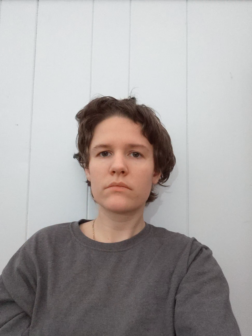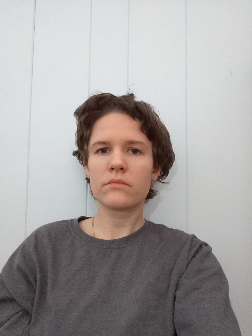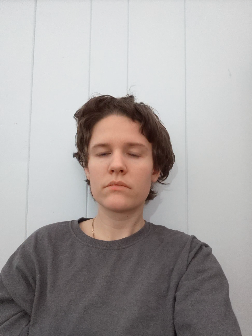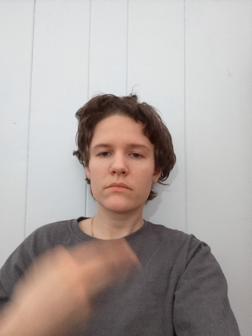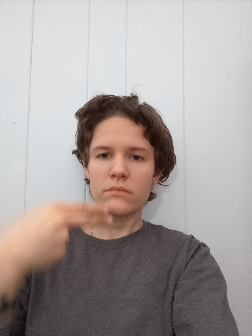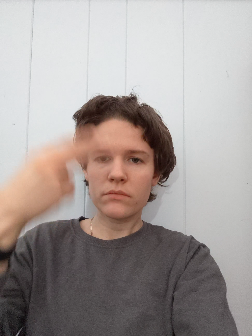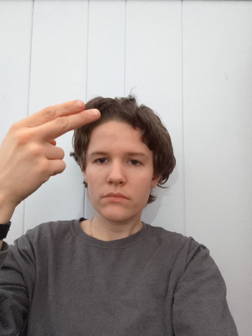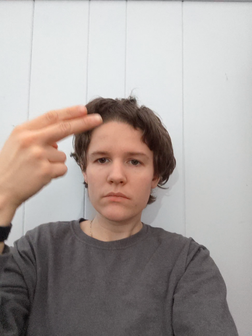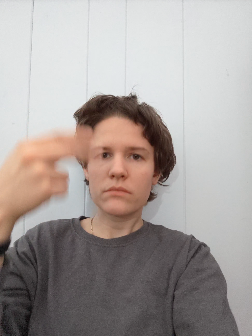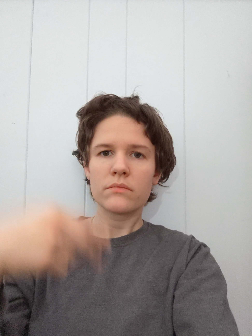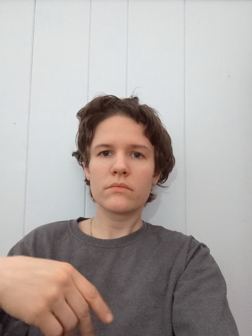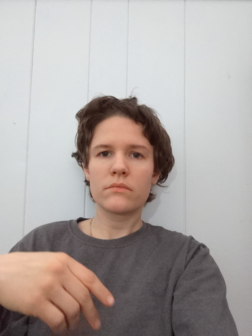high